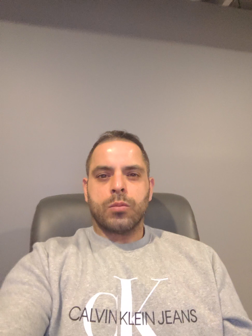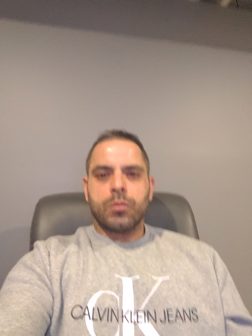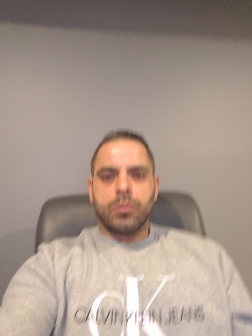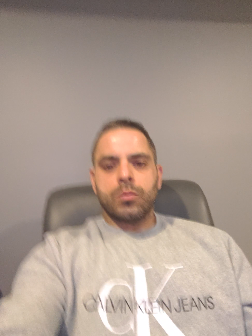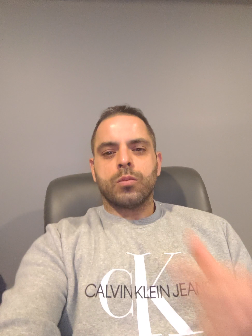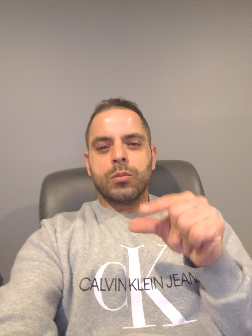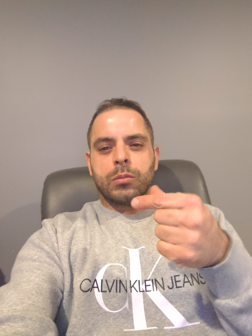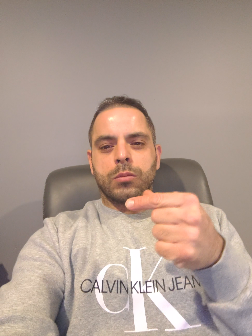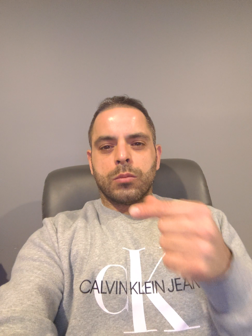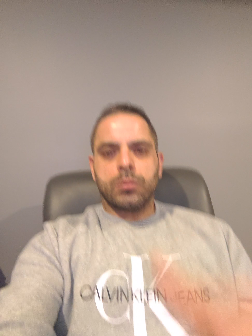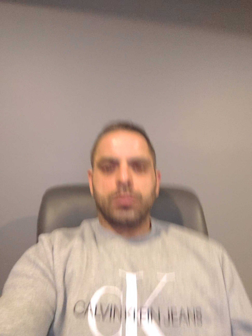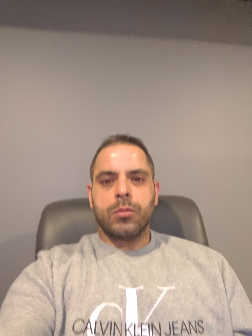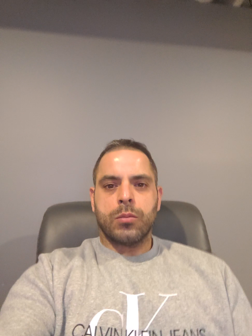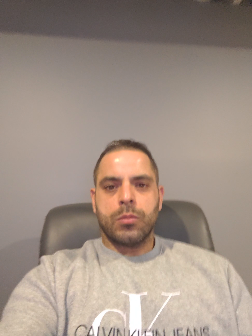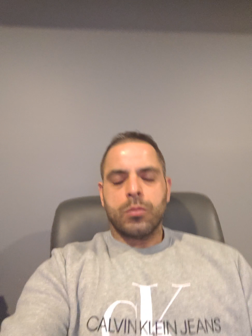green